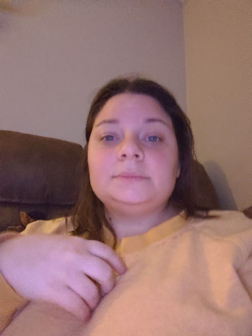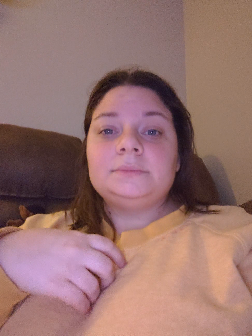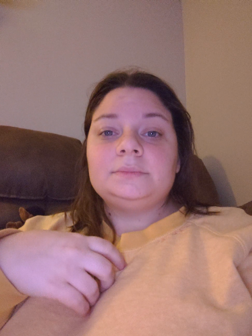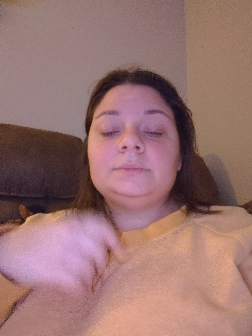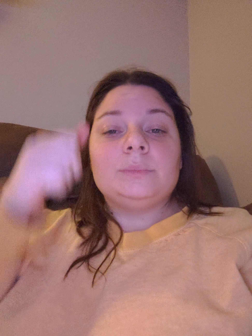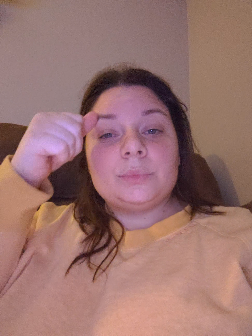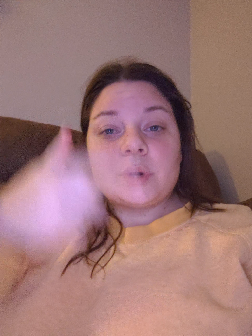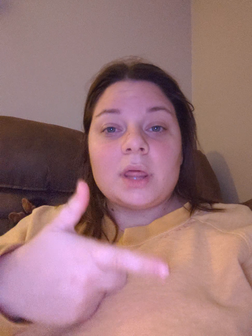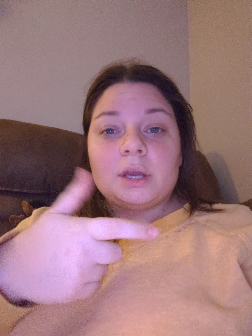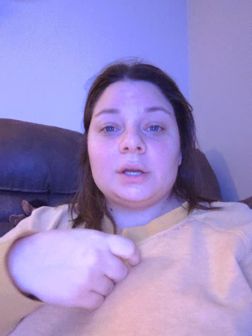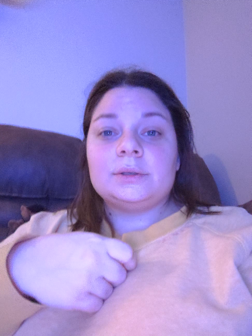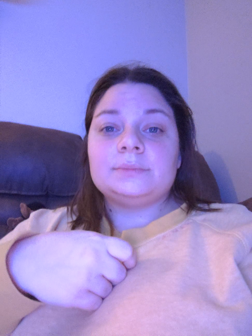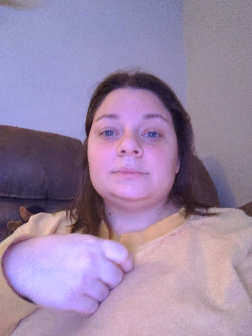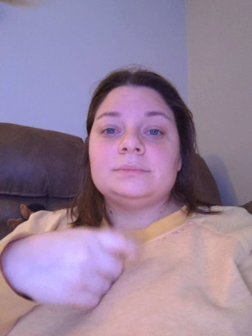brother